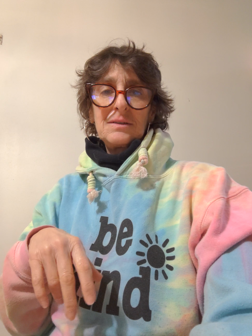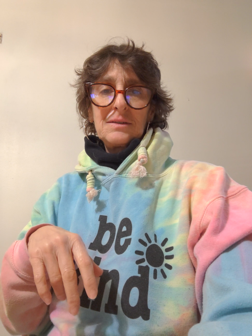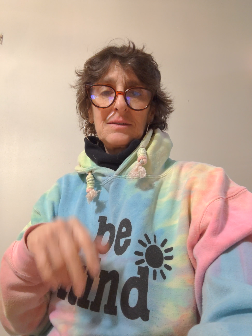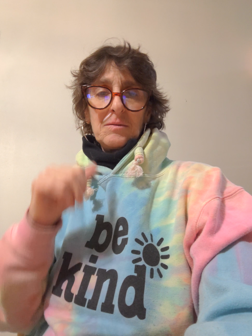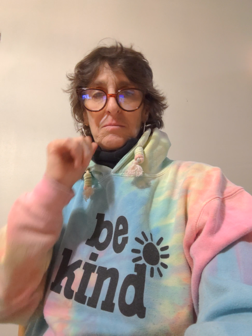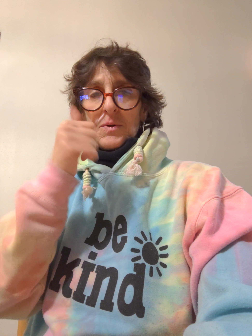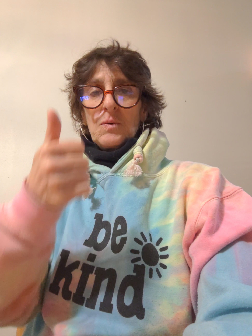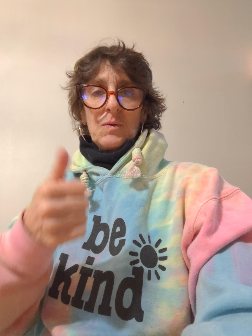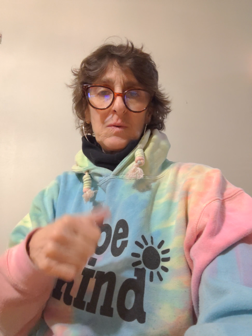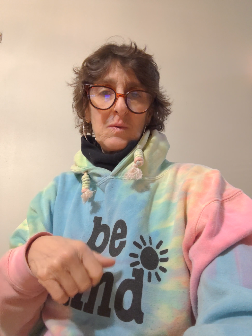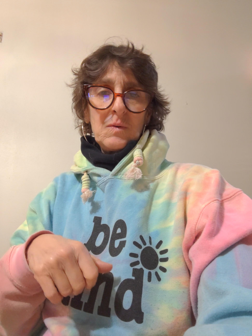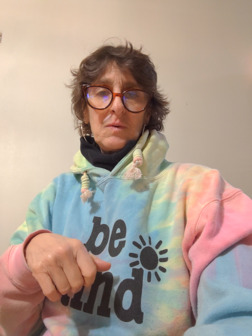tomorrow